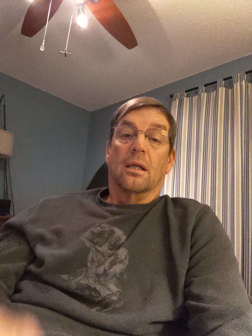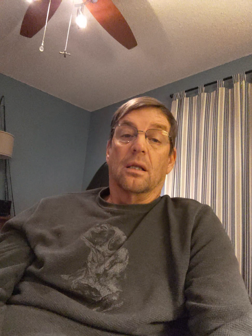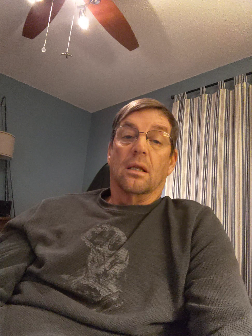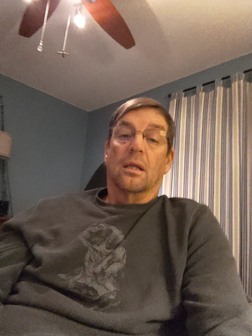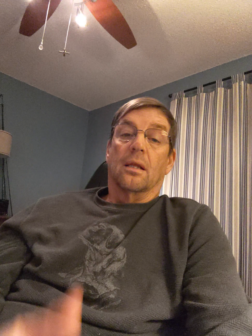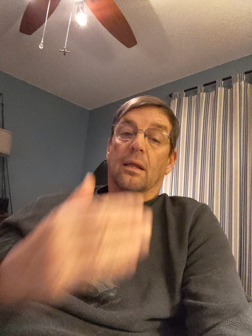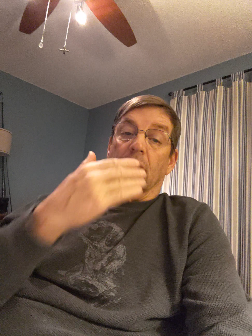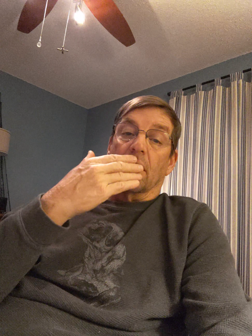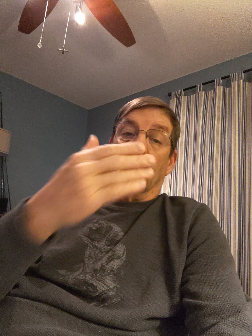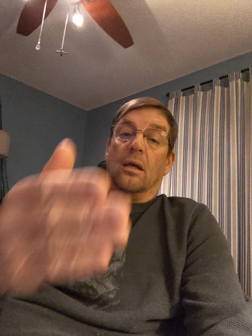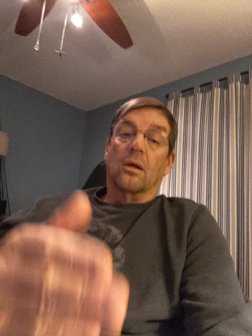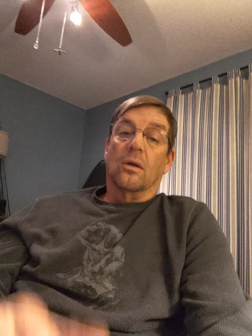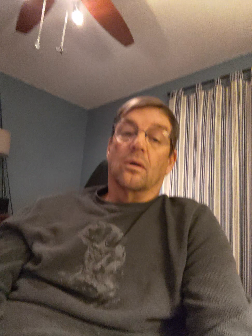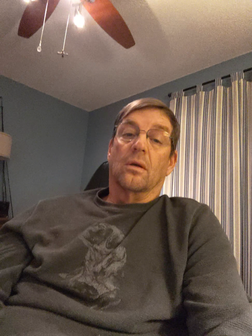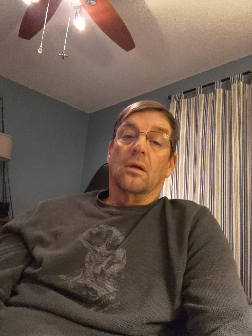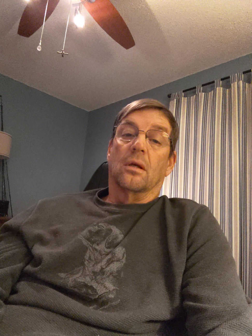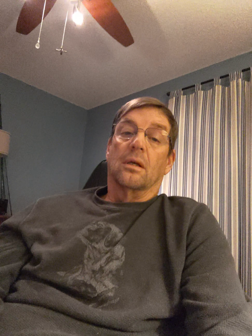thank you